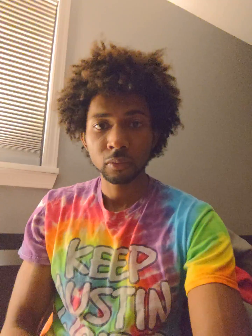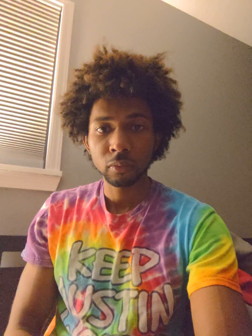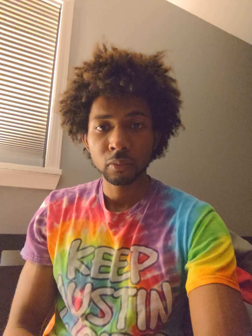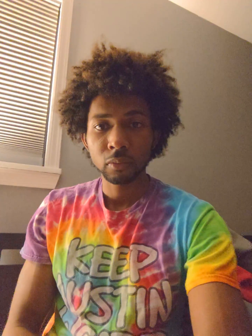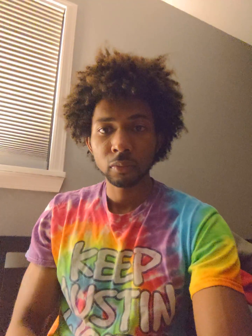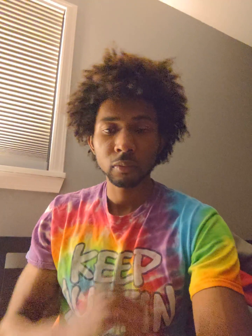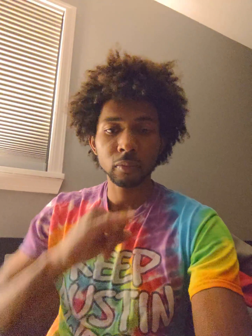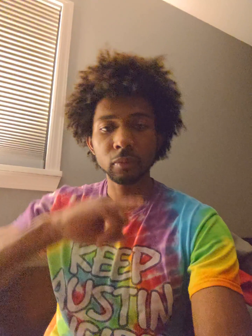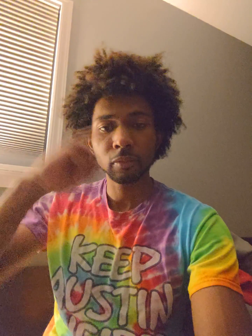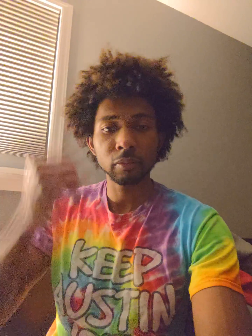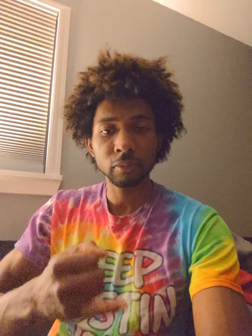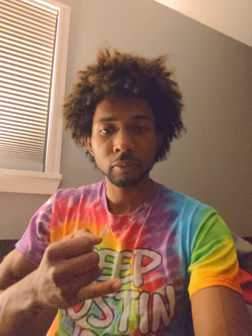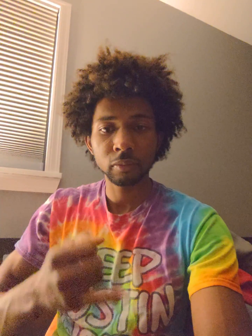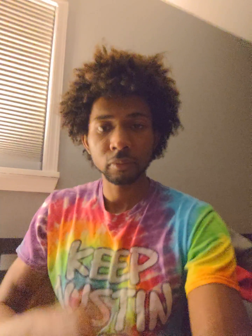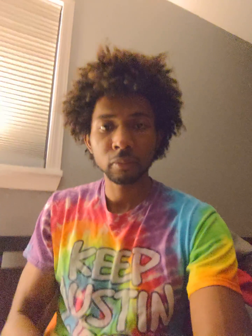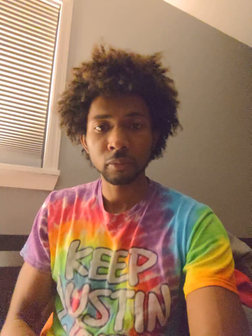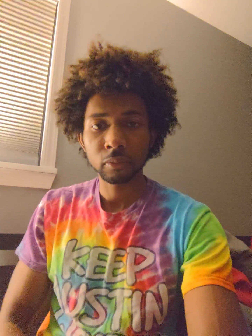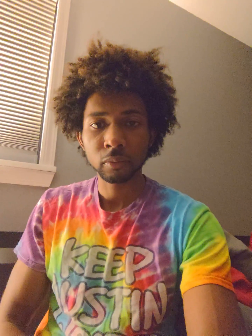last